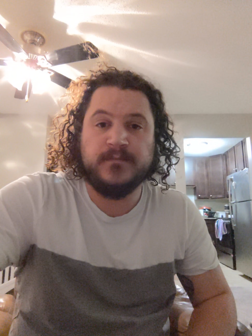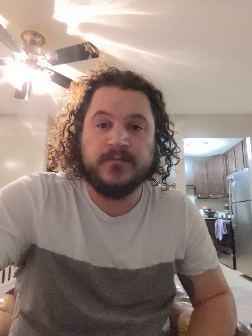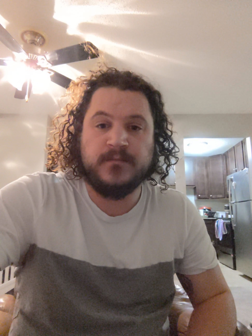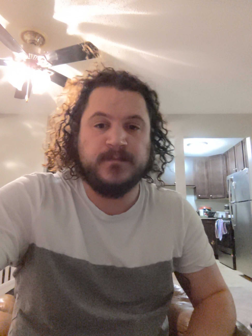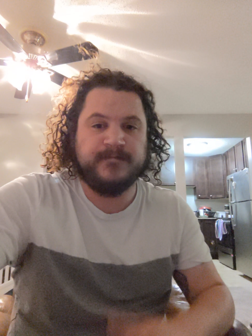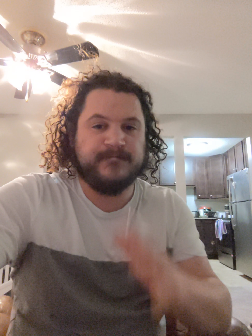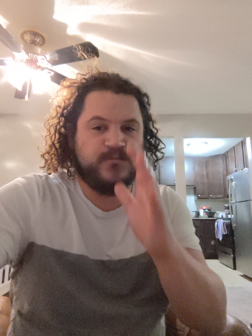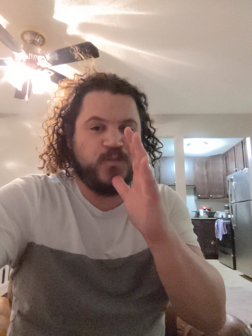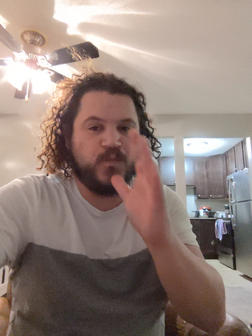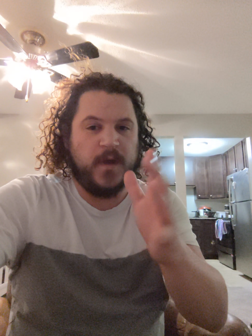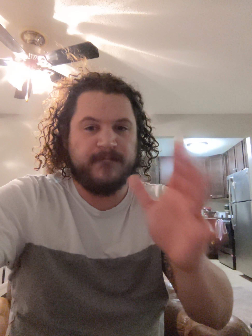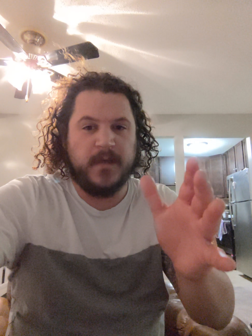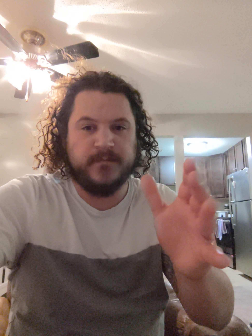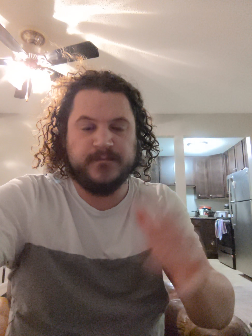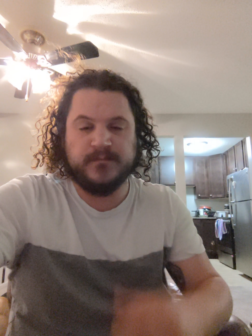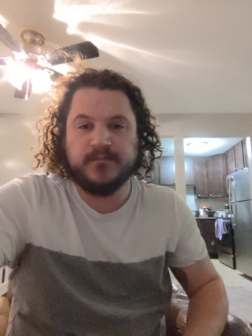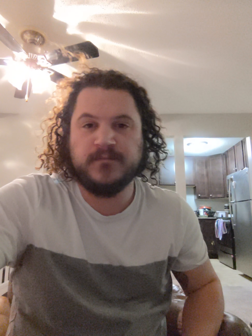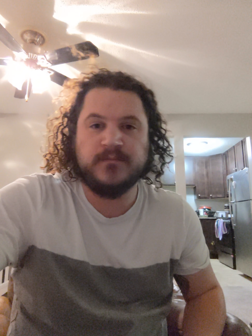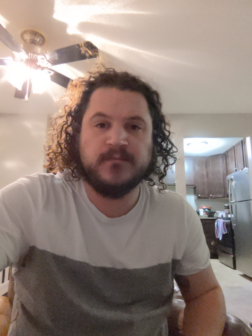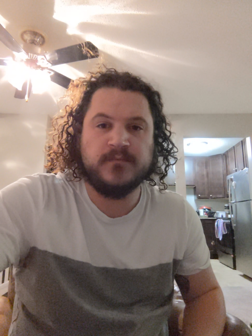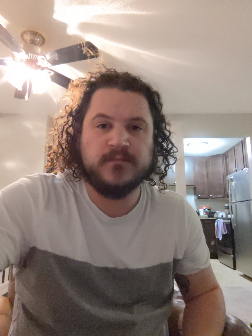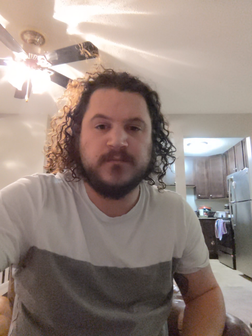grandma